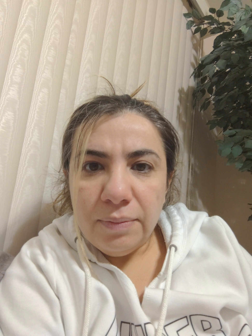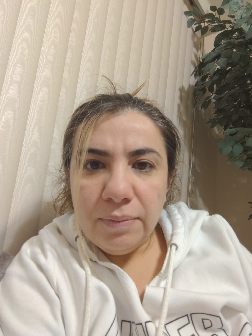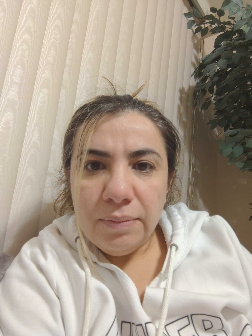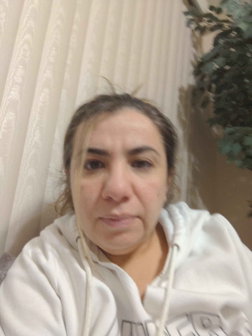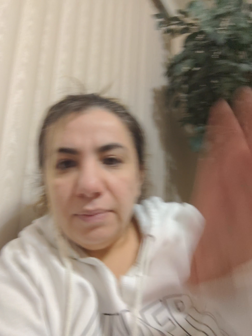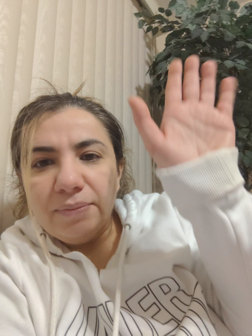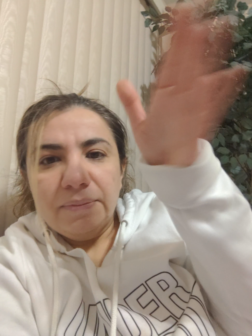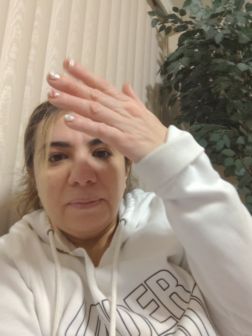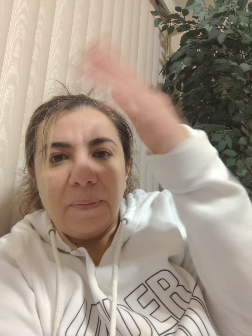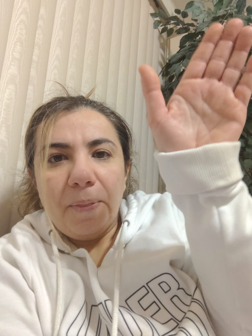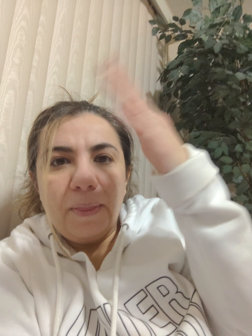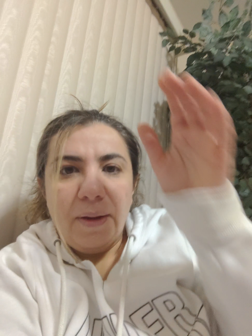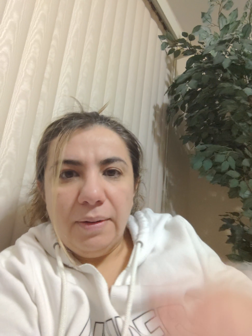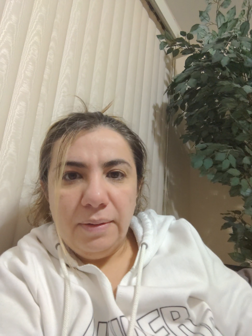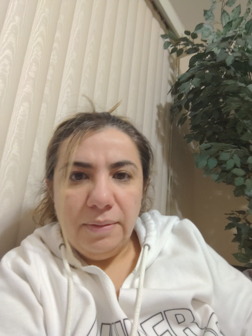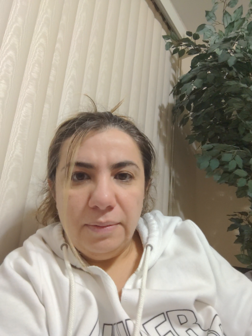flag